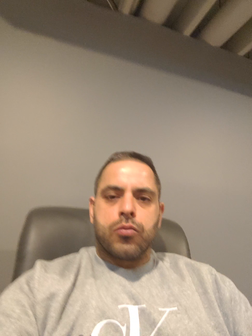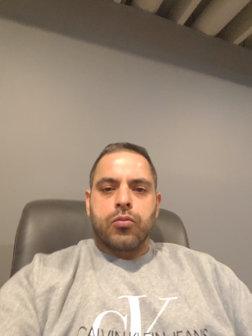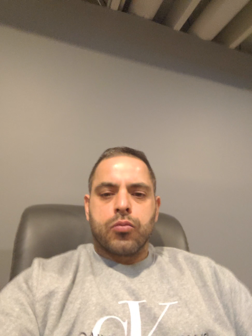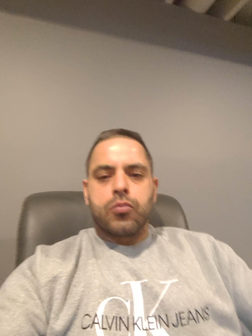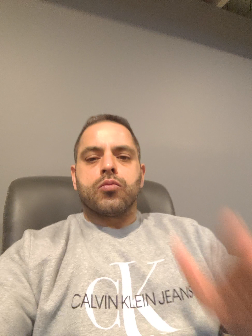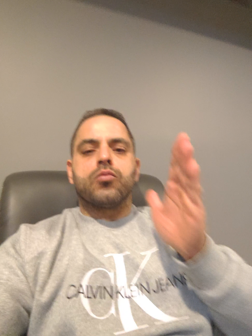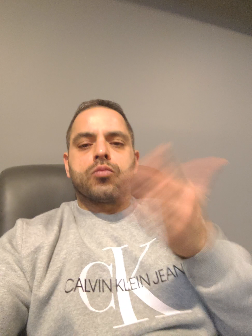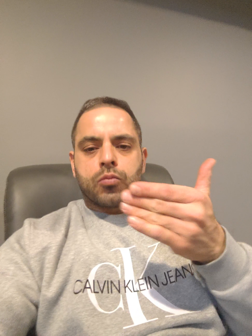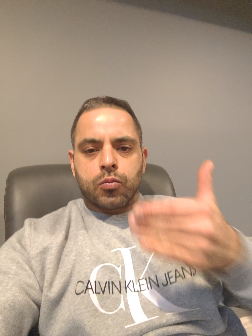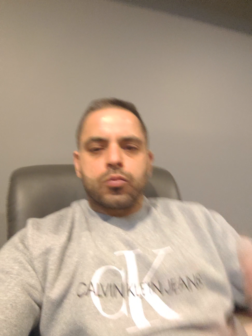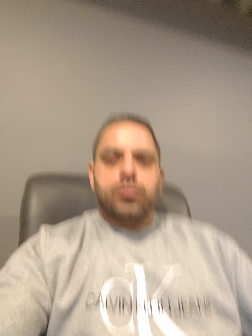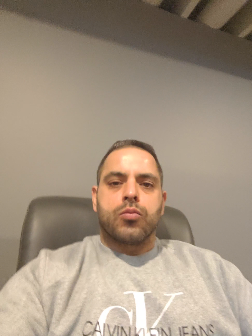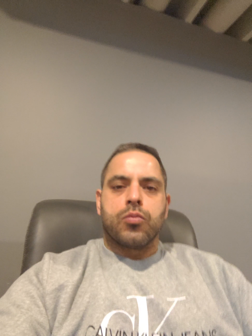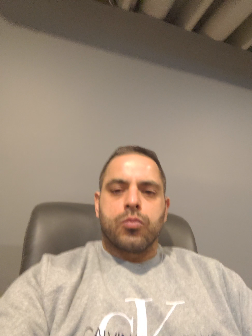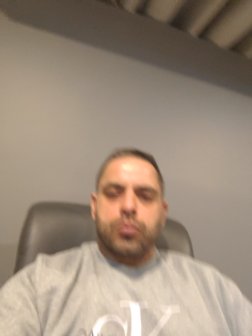room